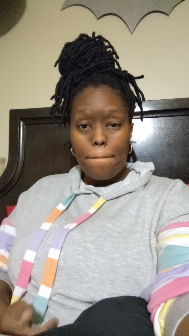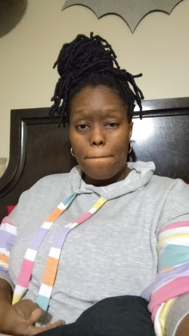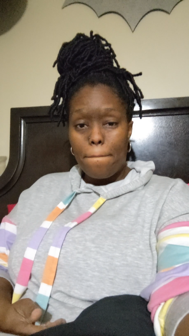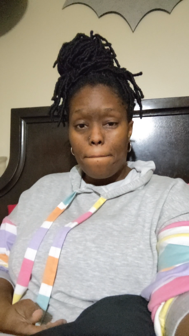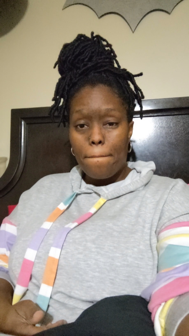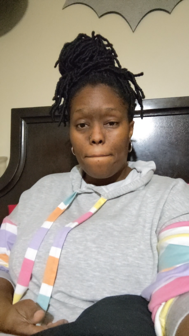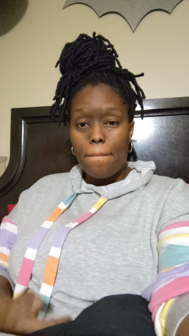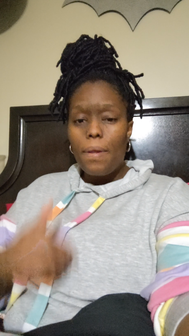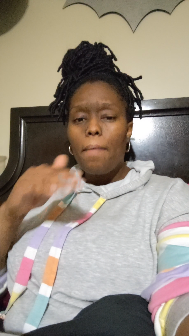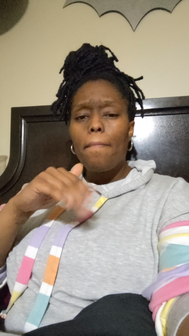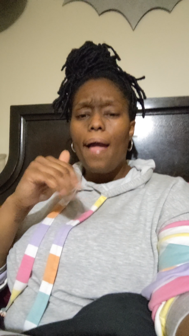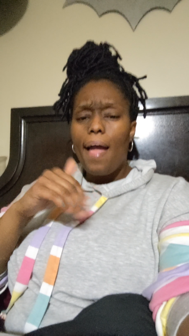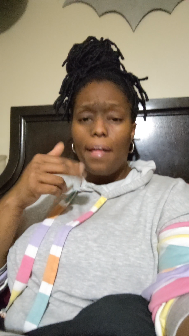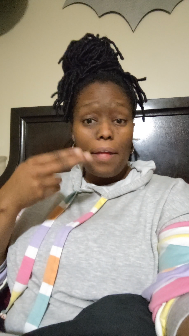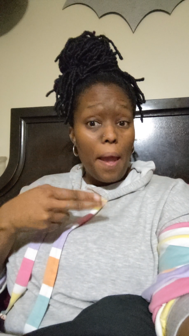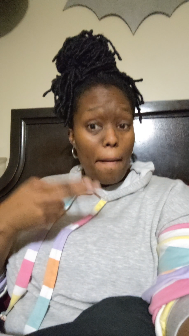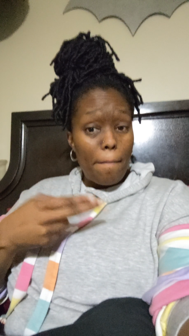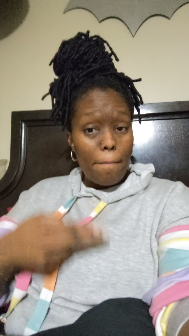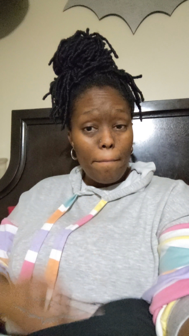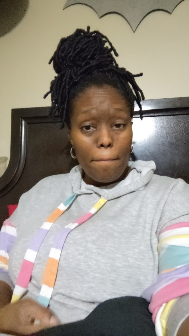pet's name